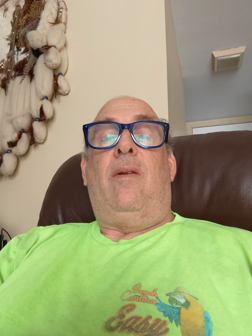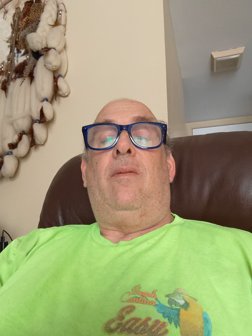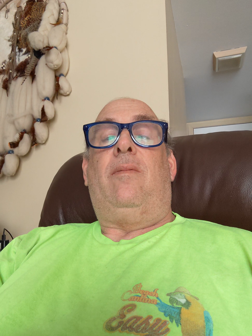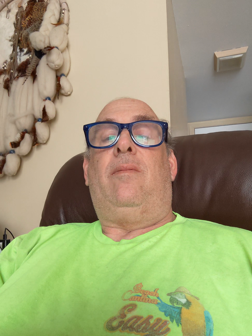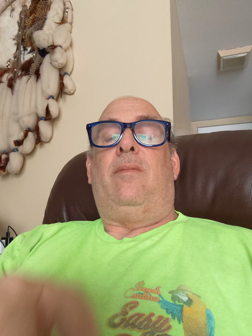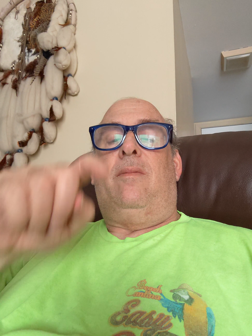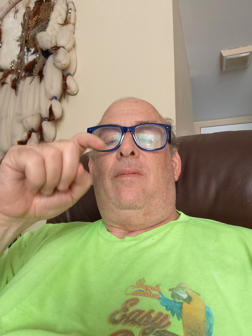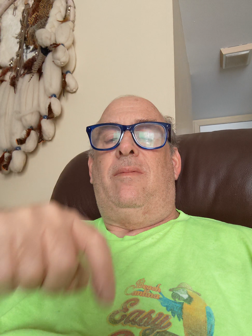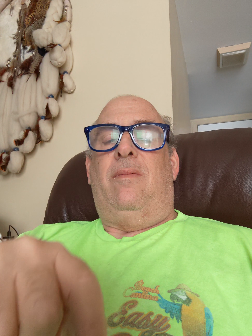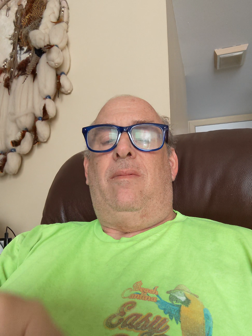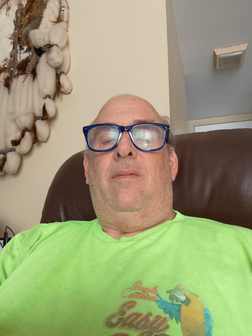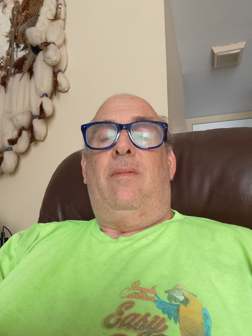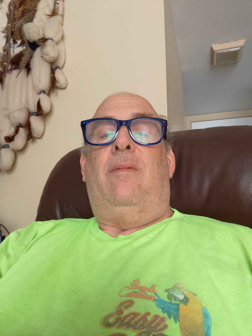time